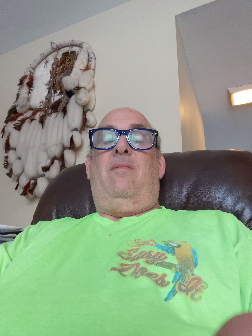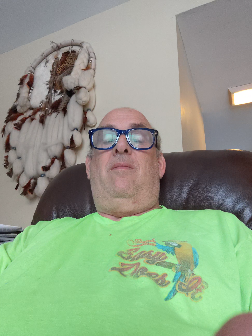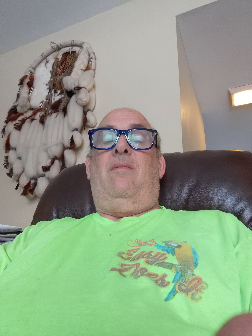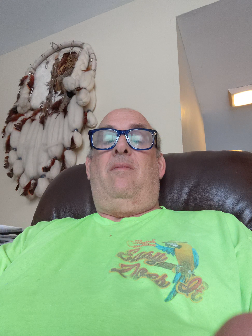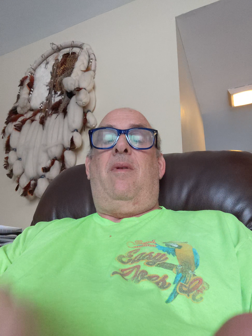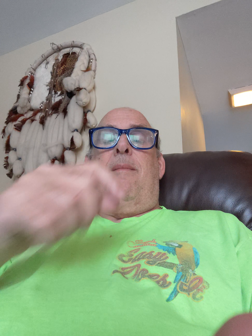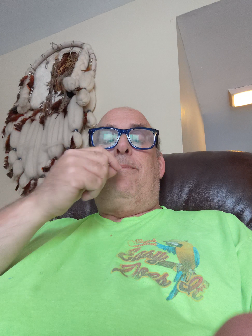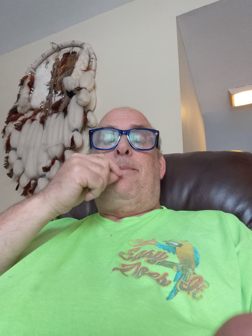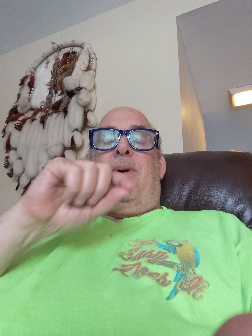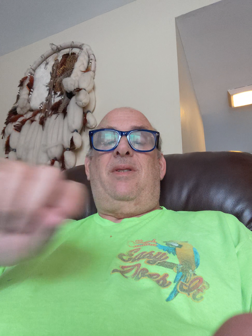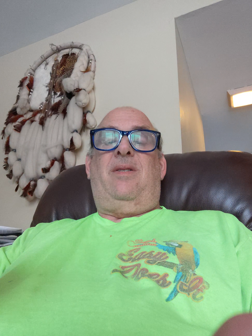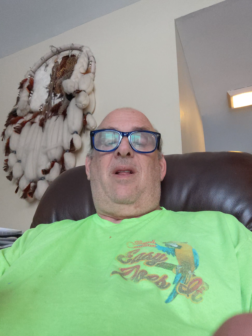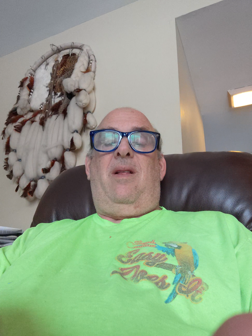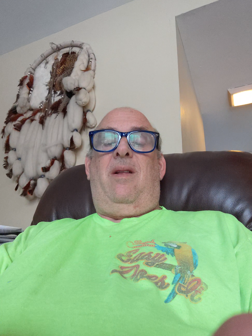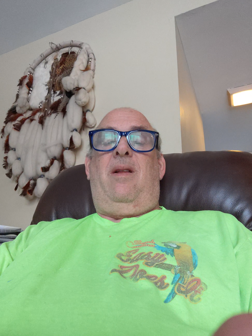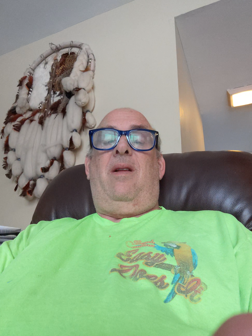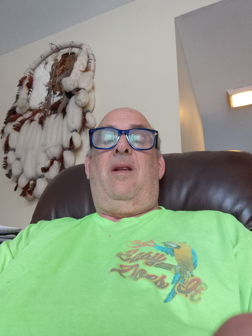pencil